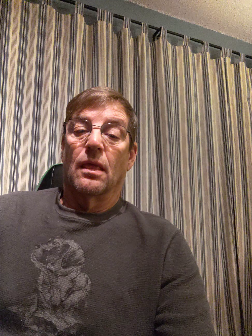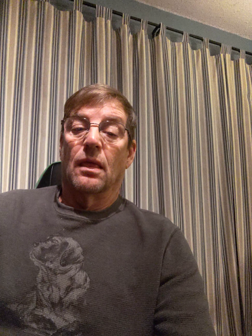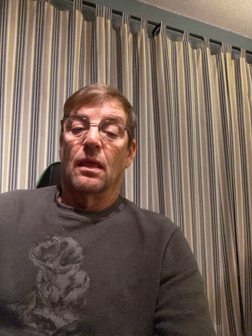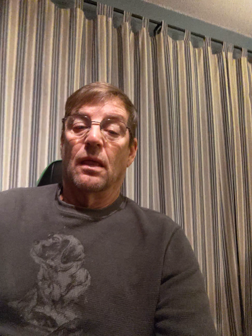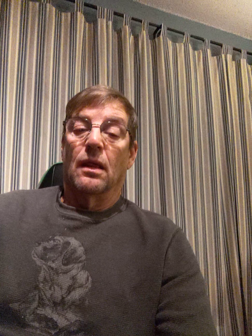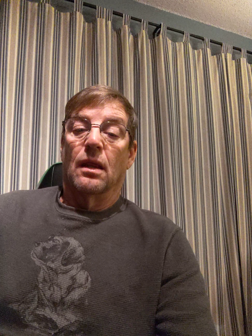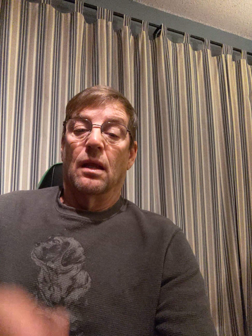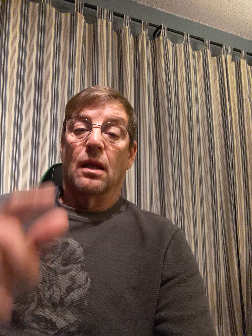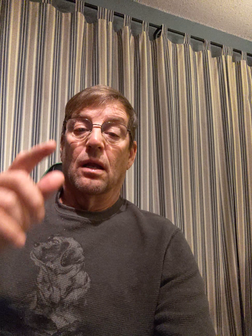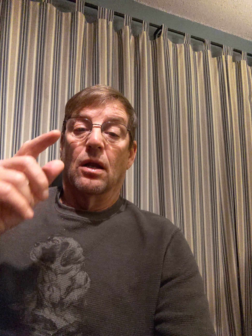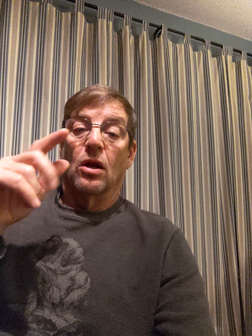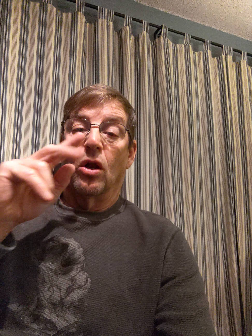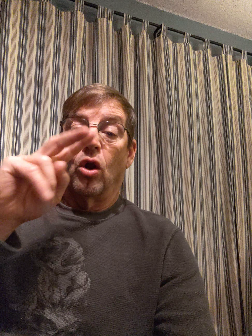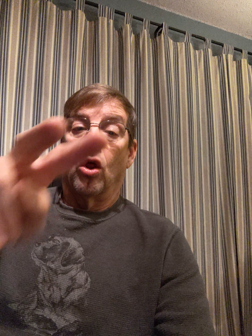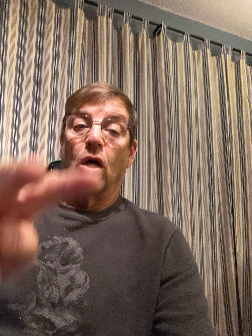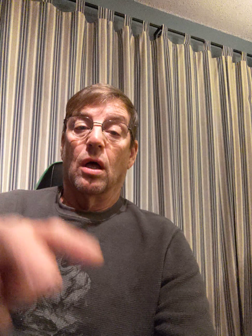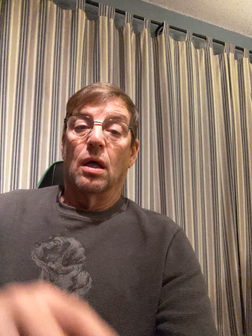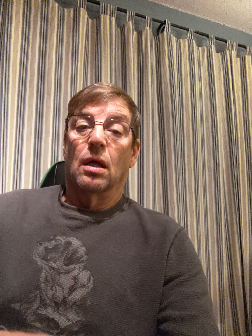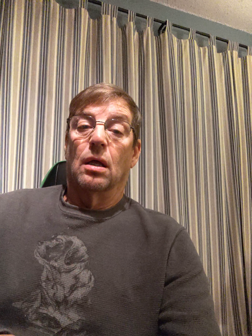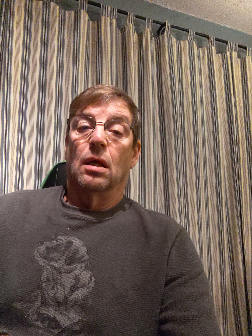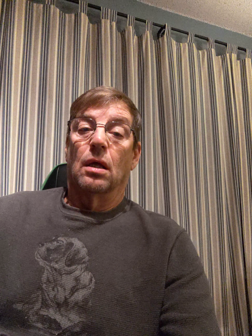look